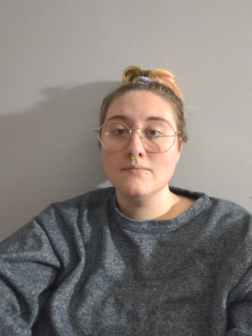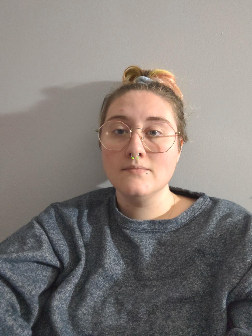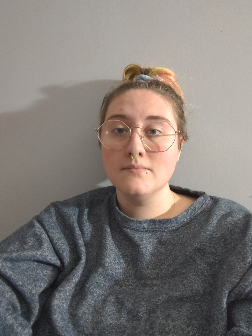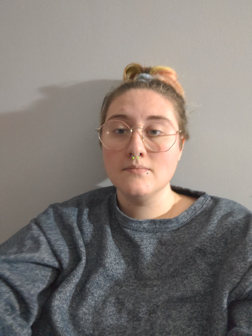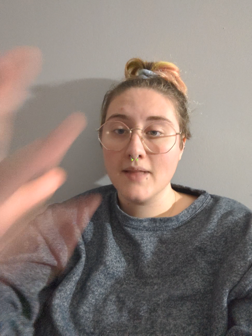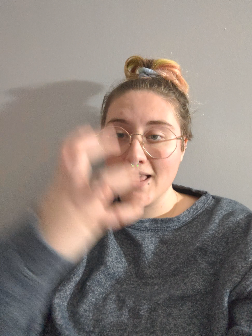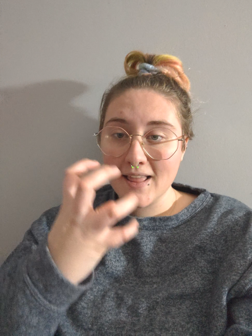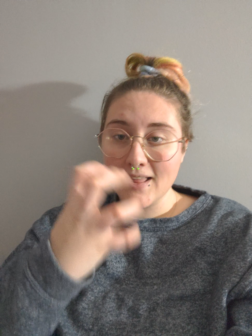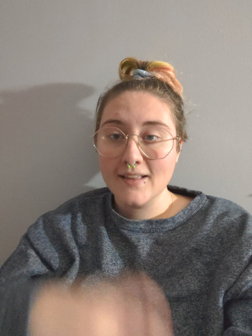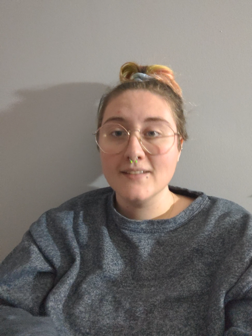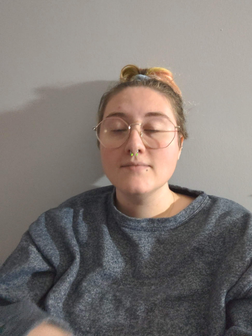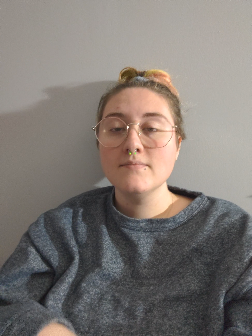mad